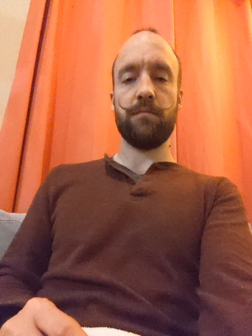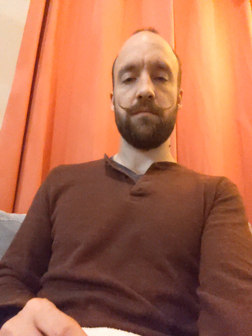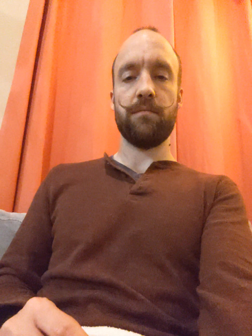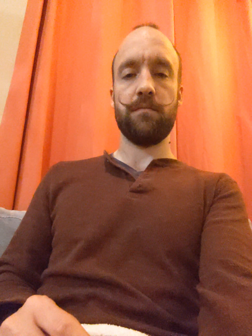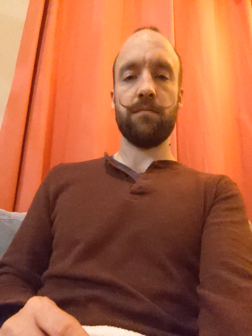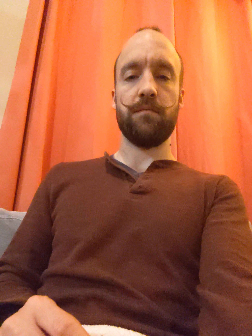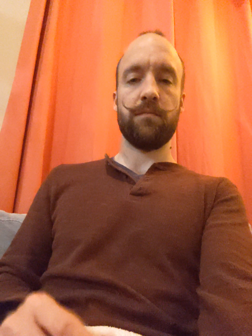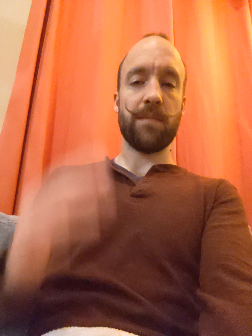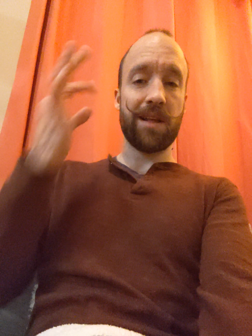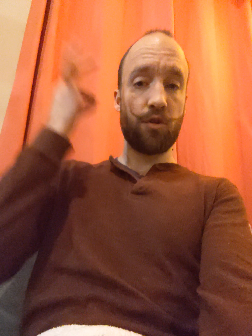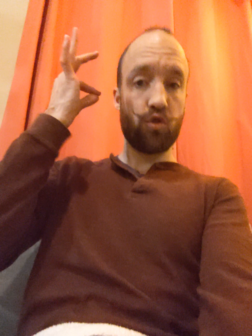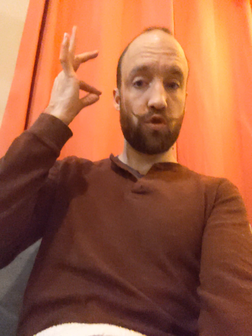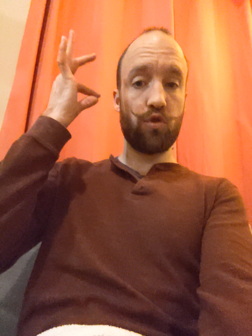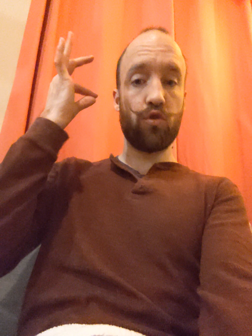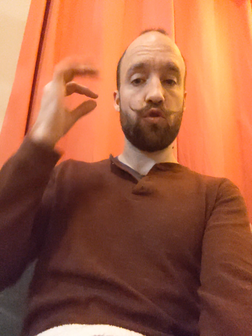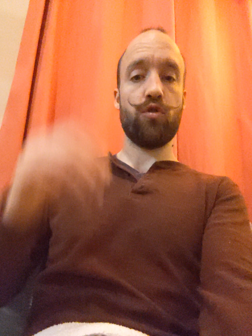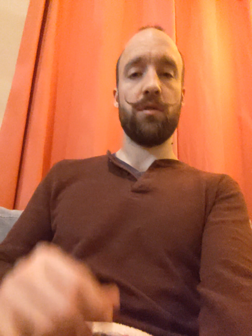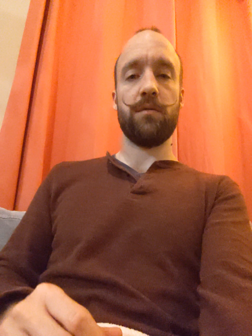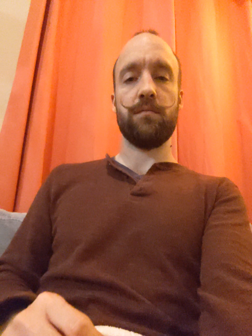hair